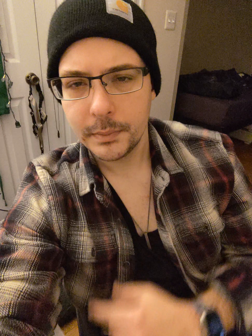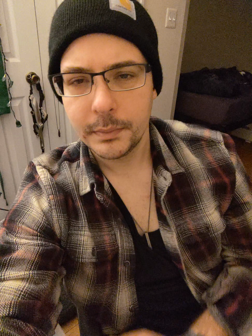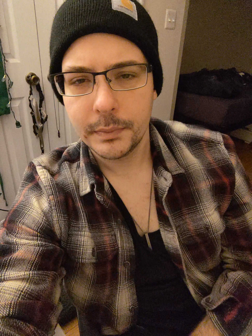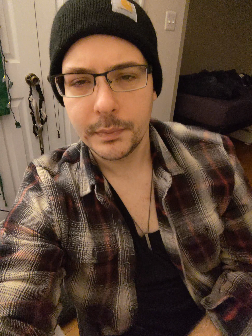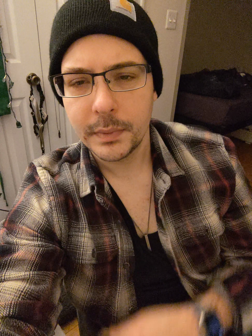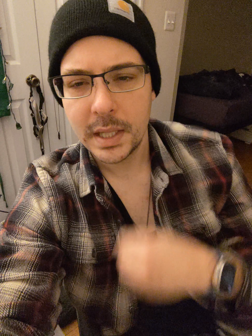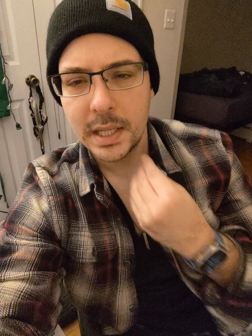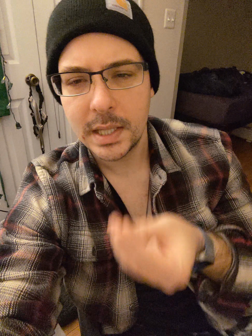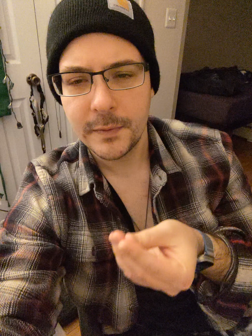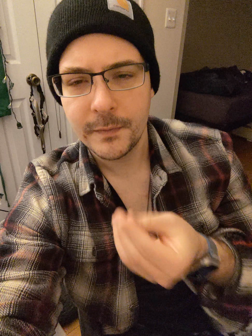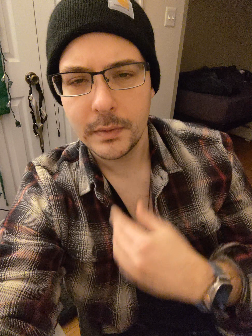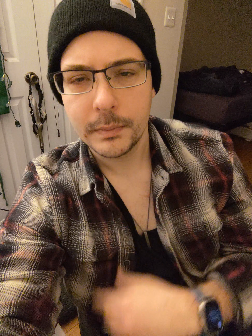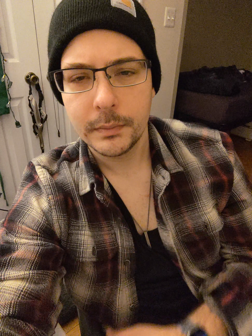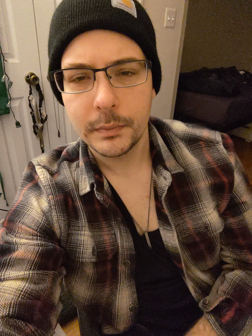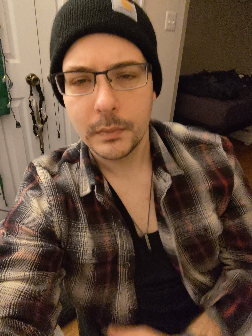give